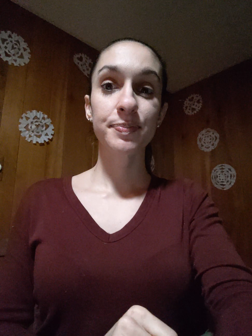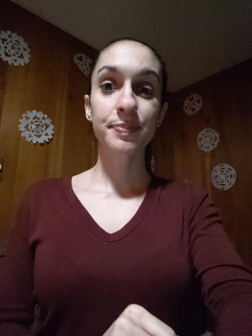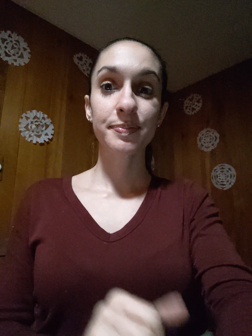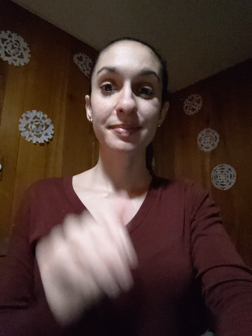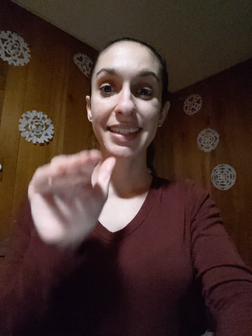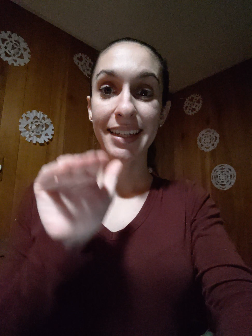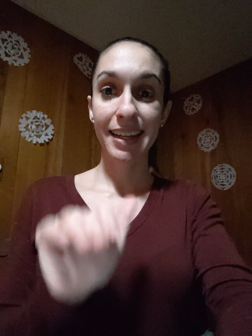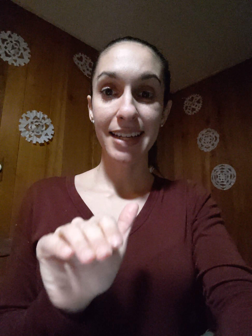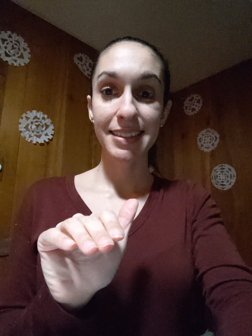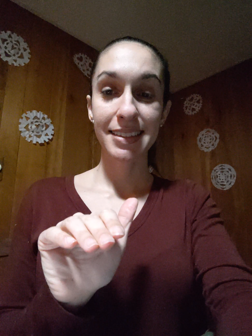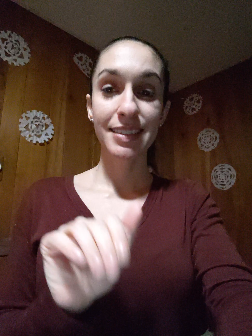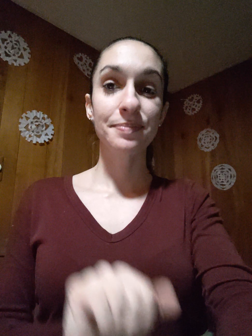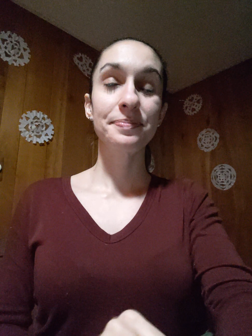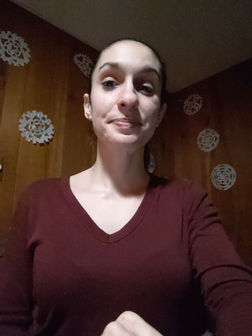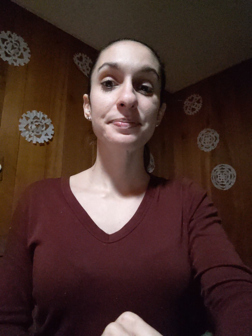night